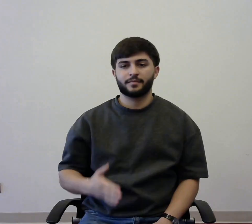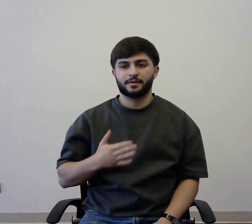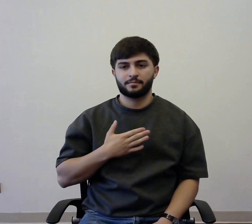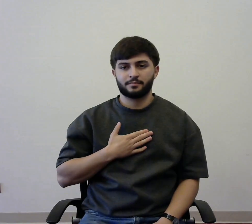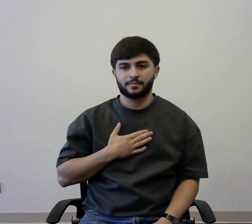mənə